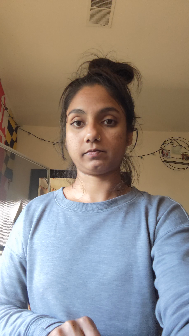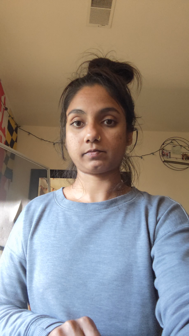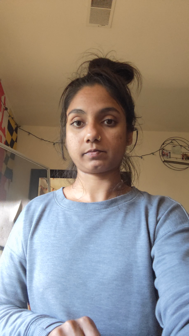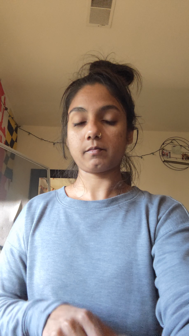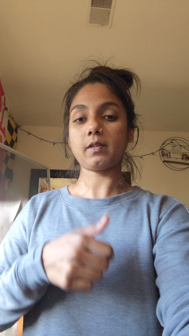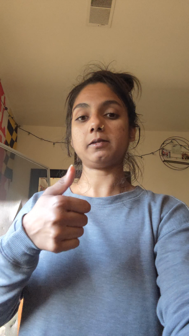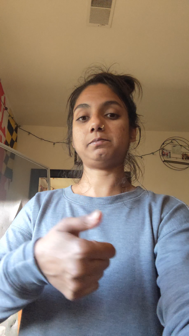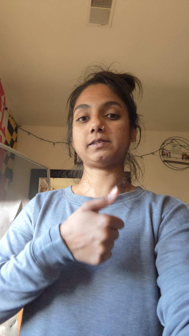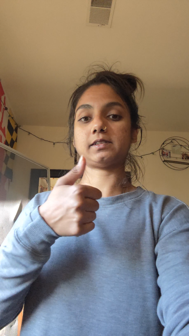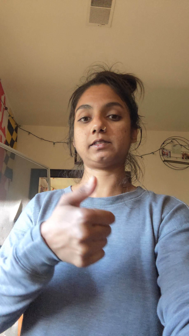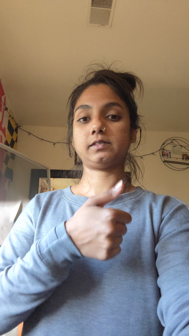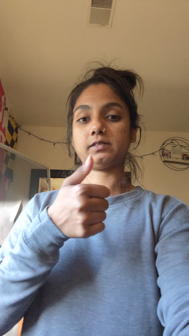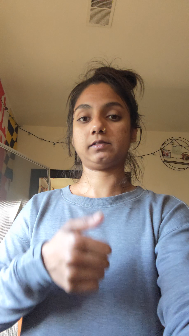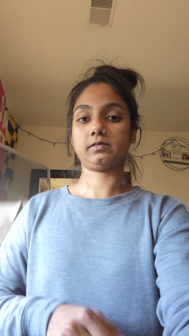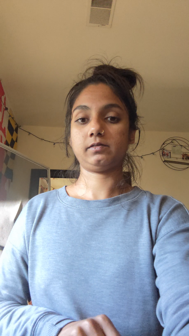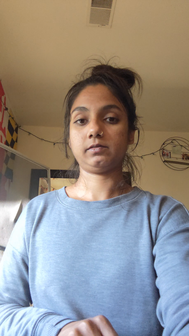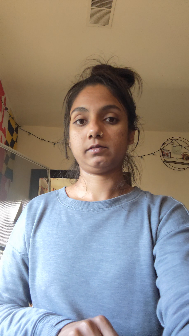basement